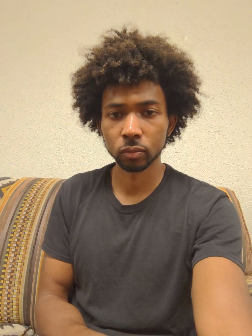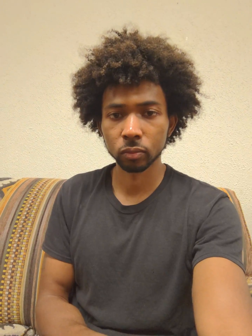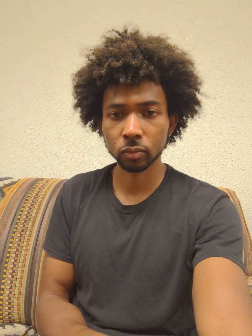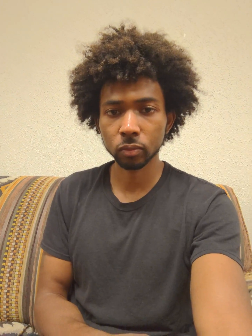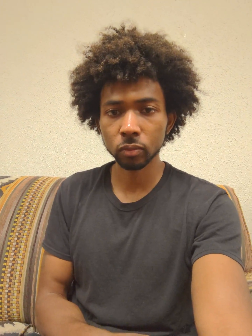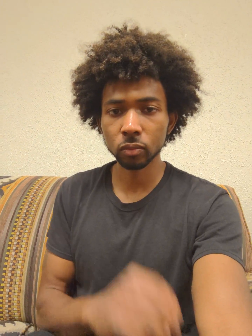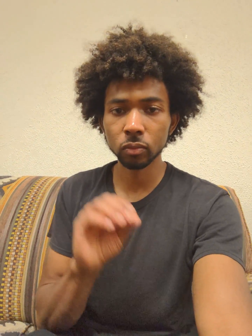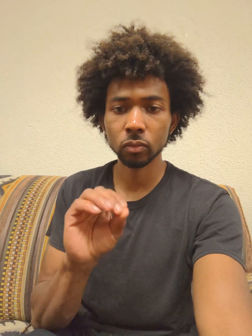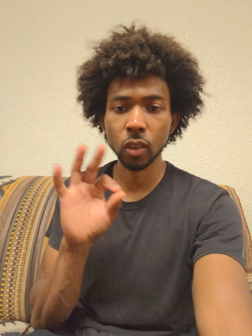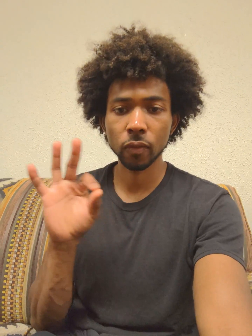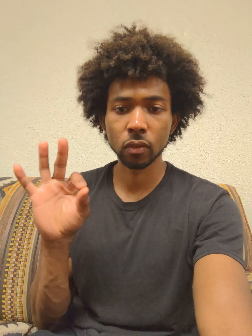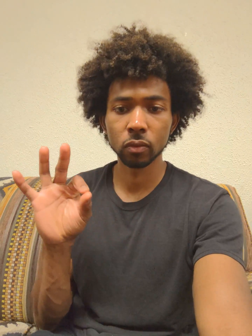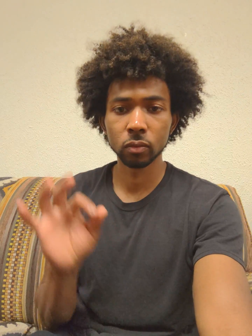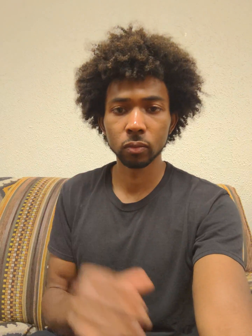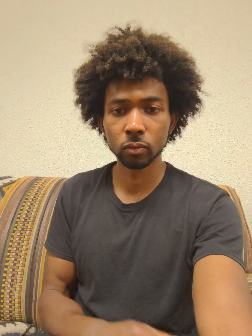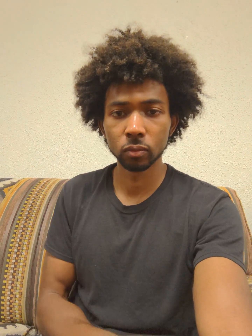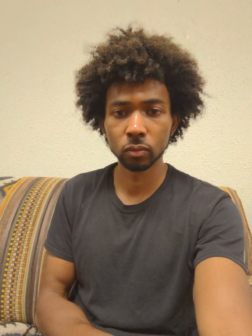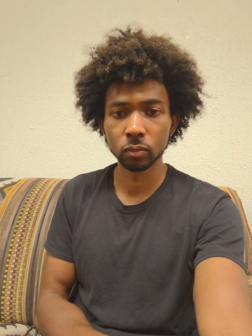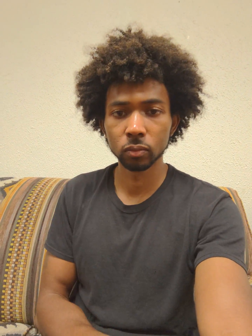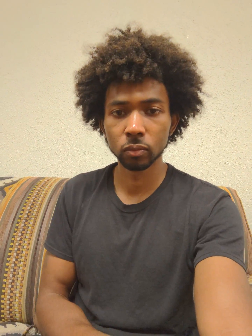off